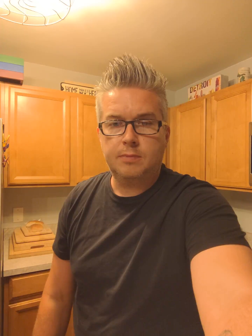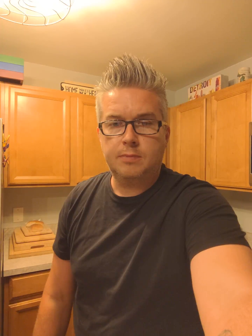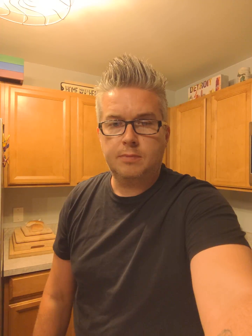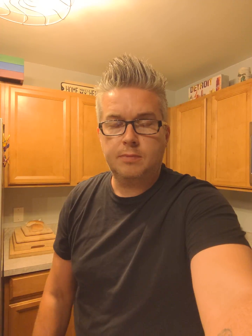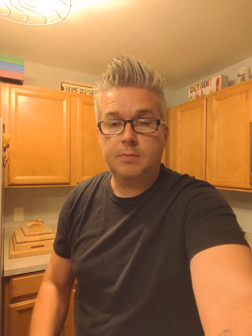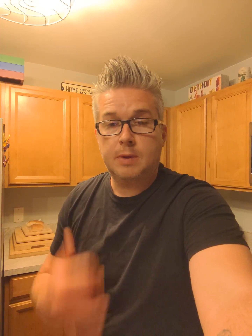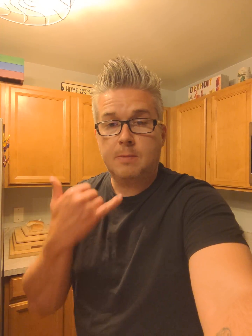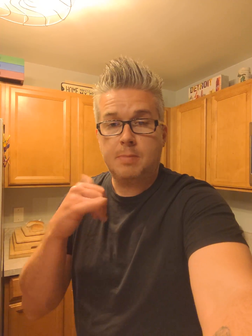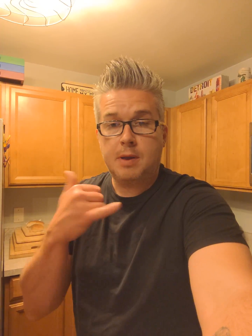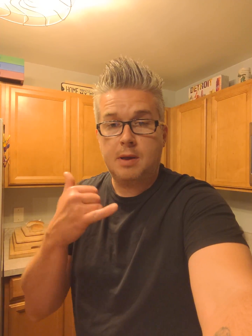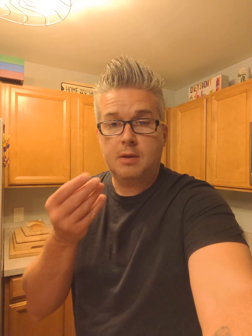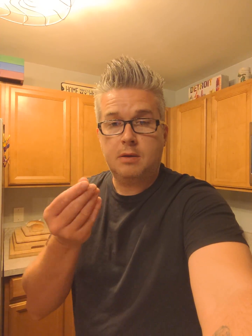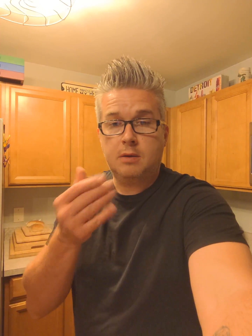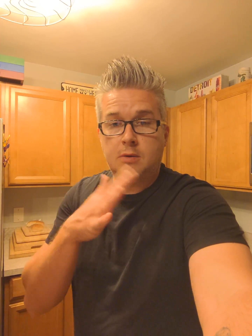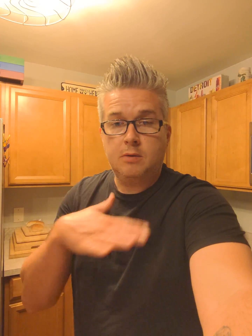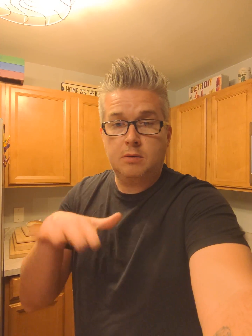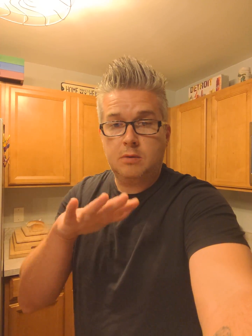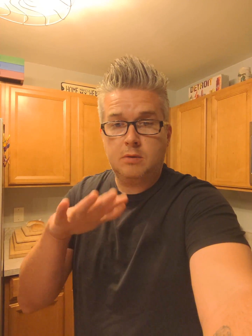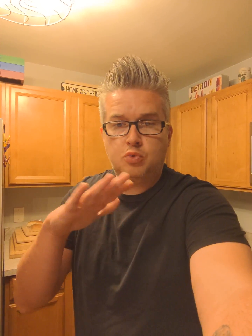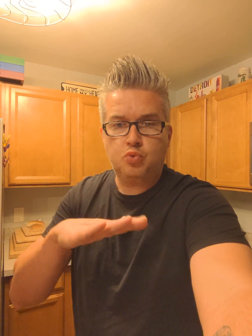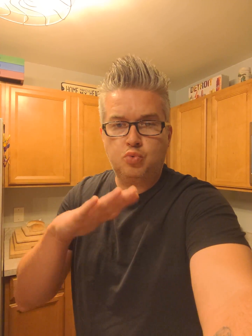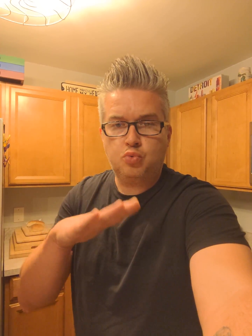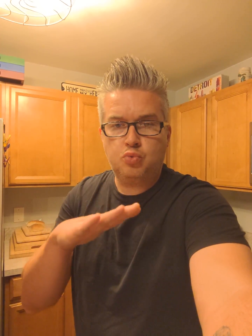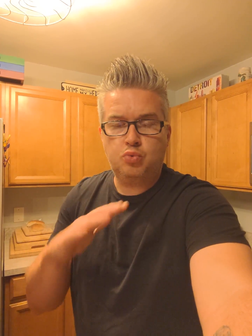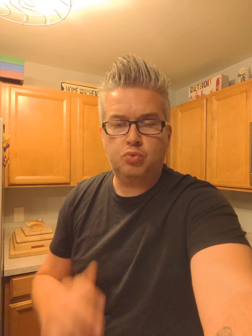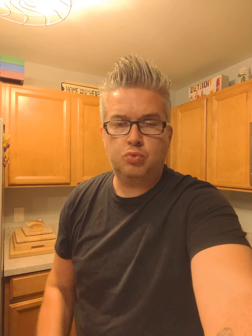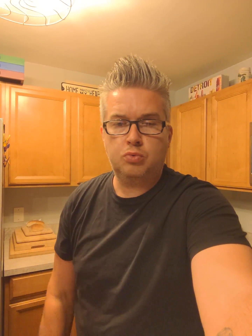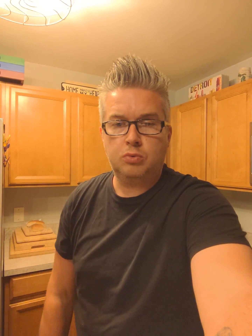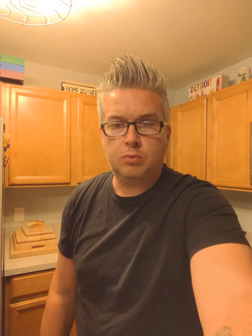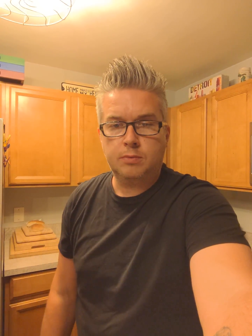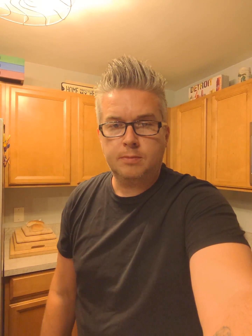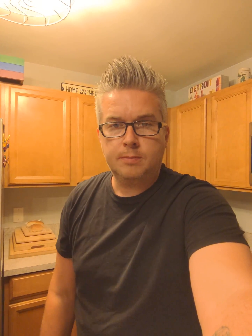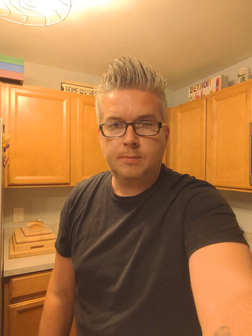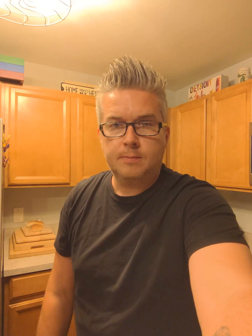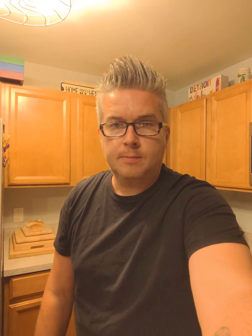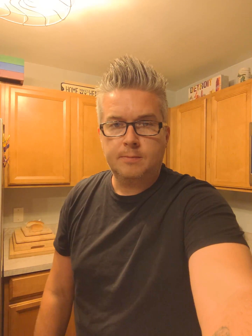playground